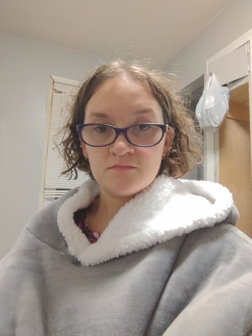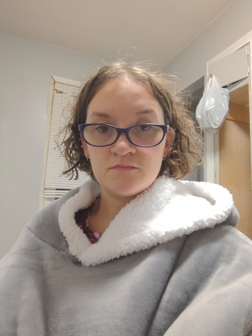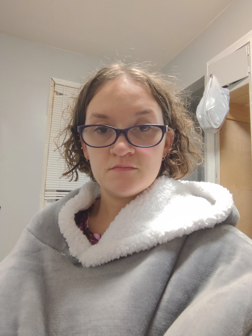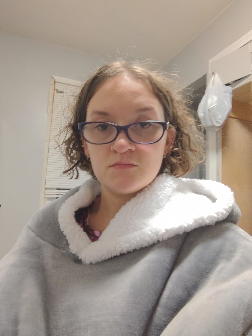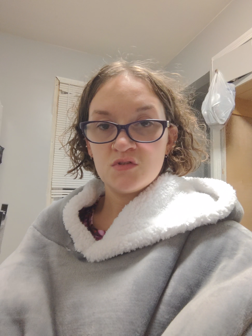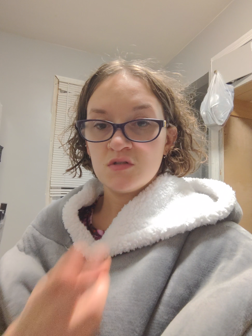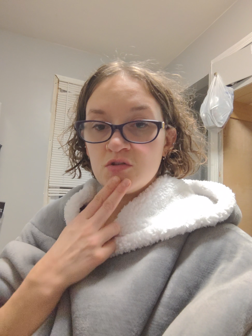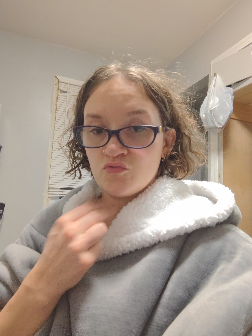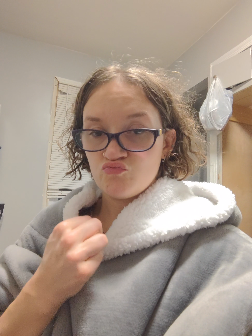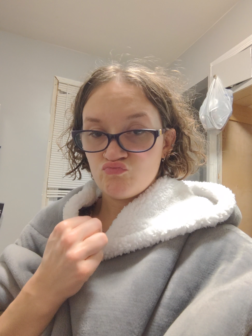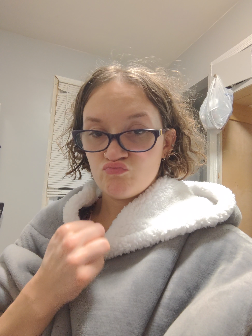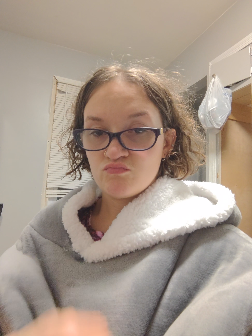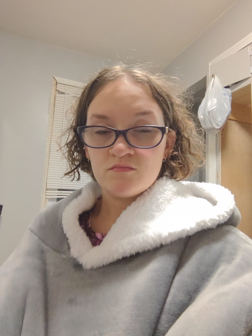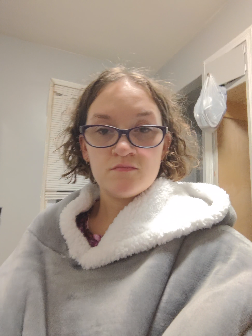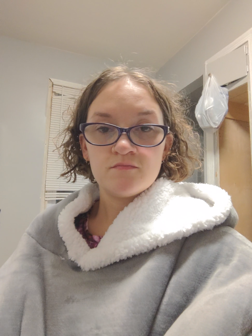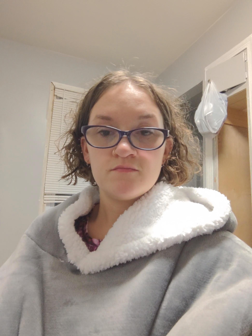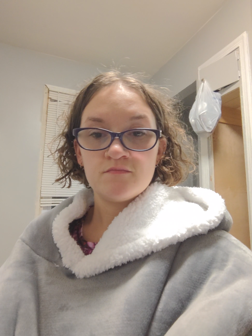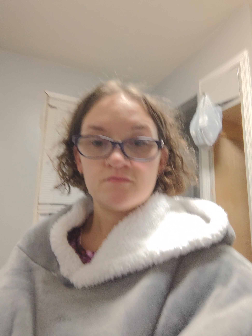cute